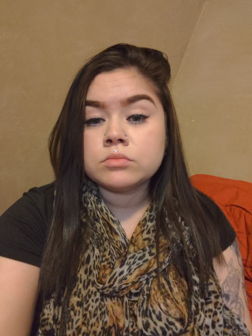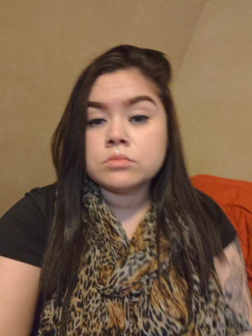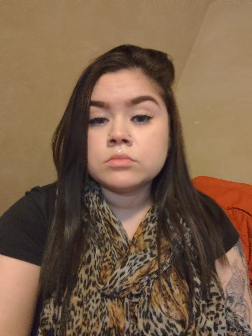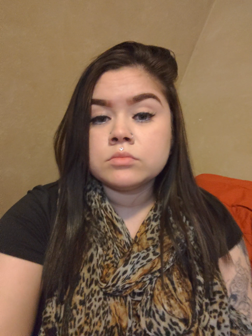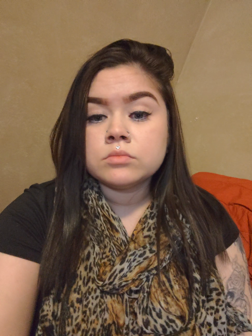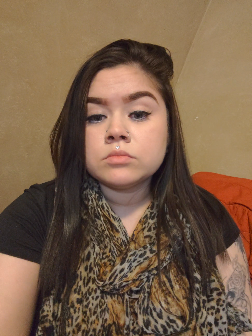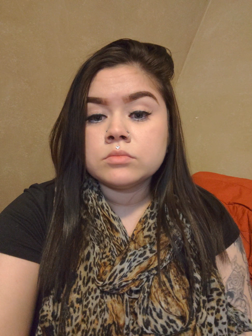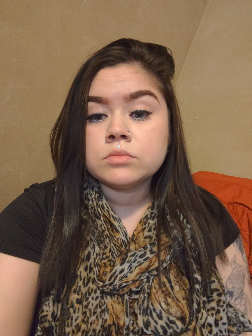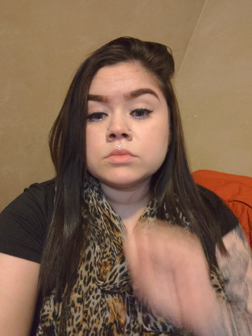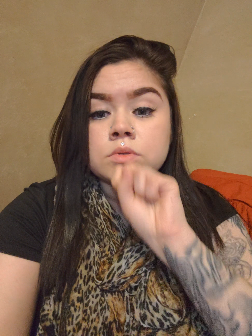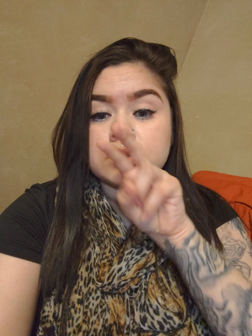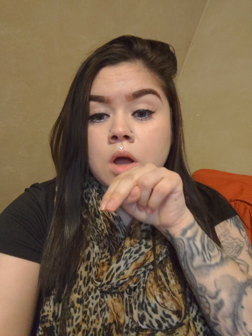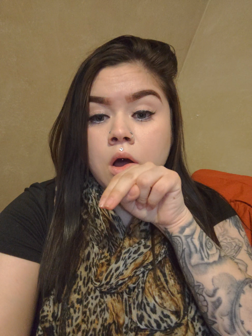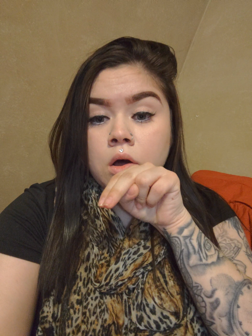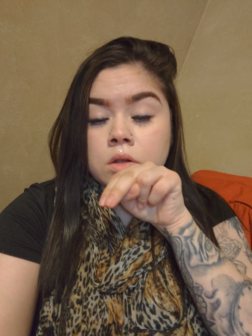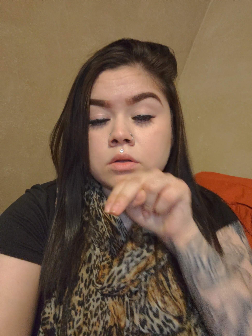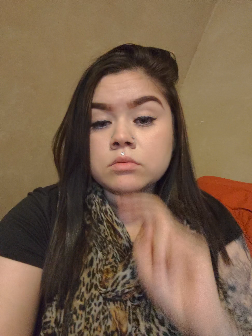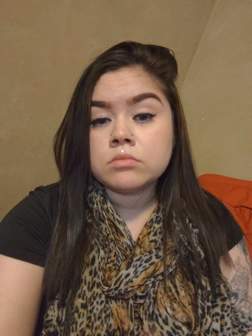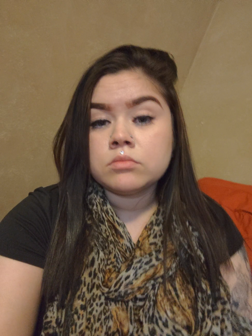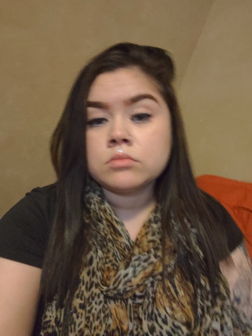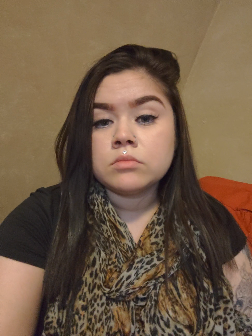tongue